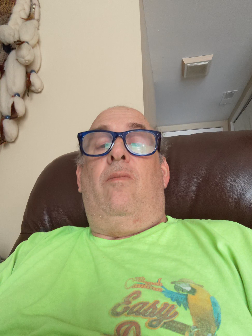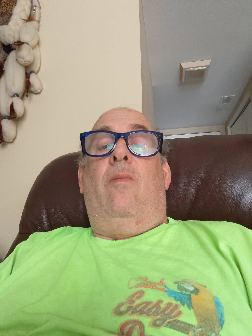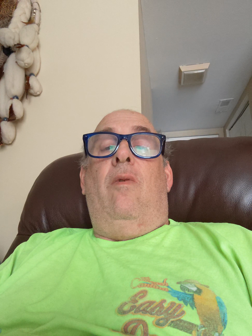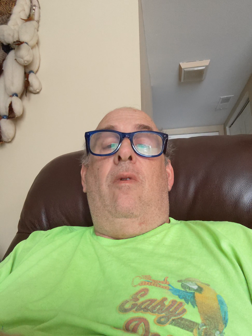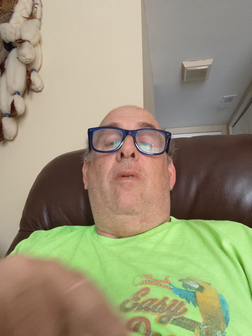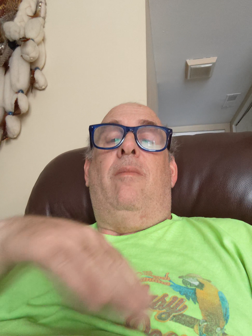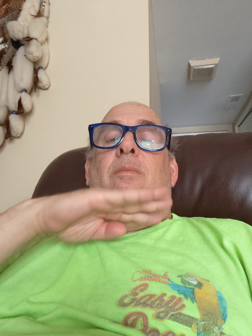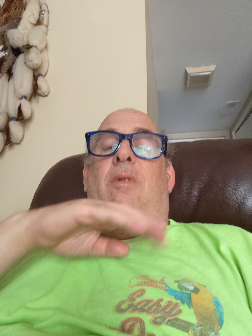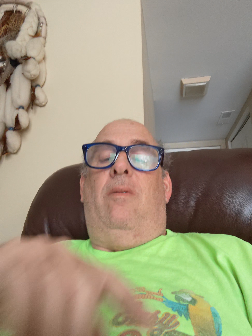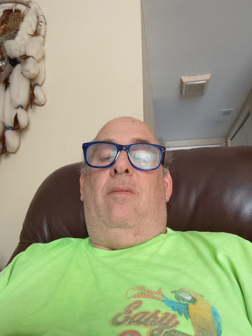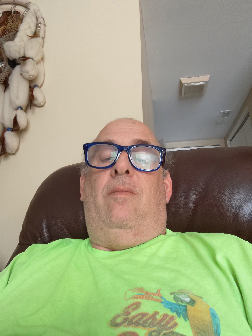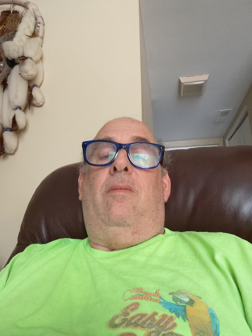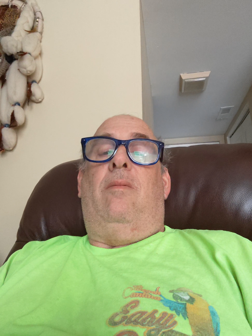pig